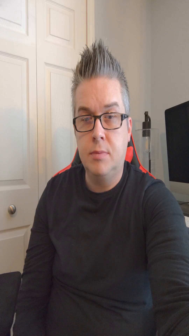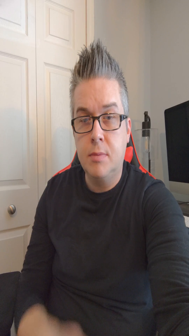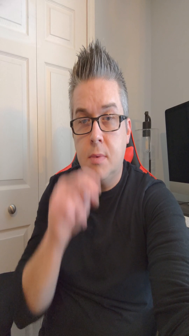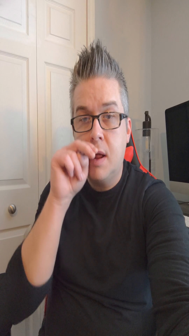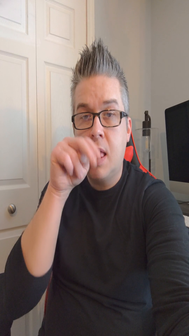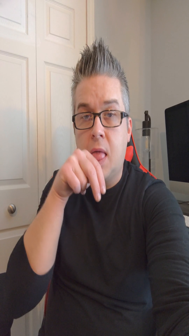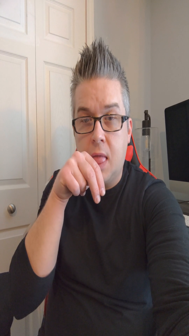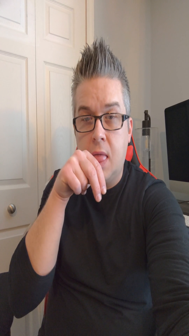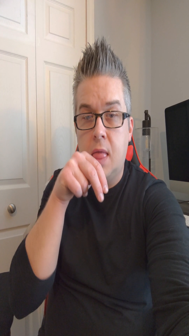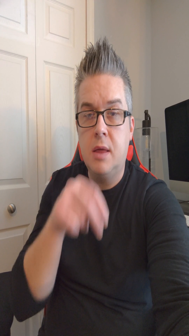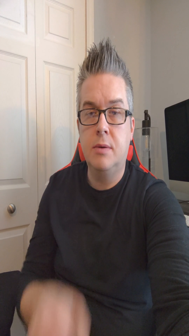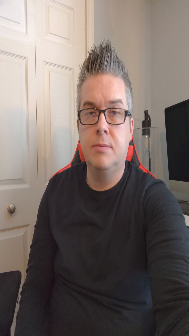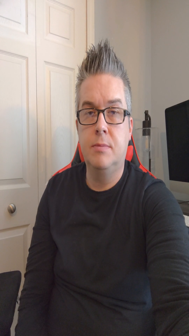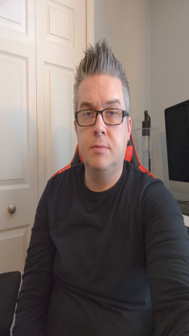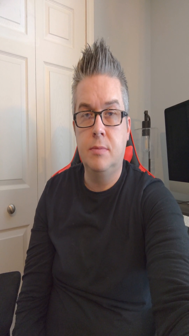tongue